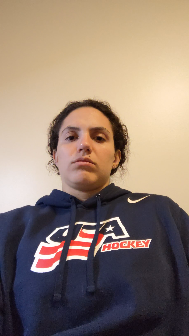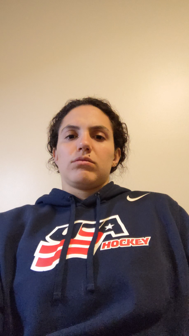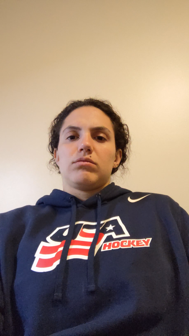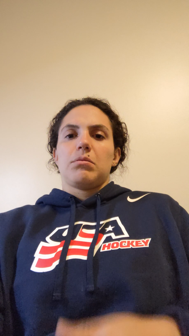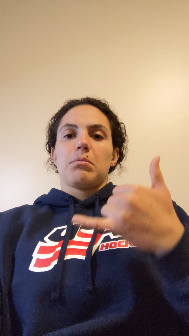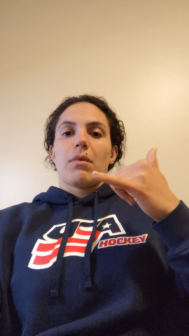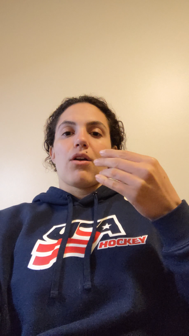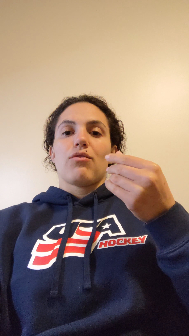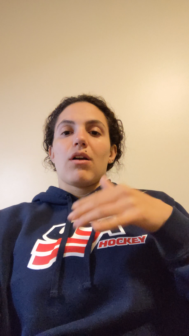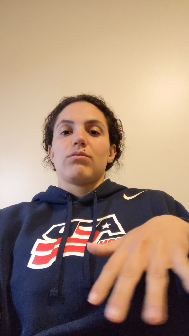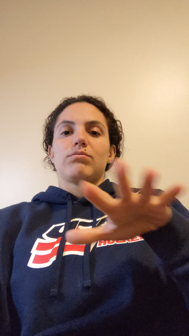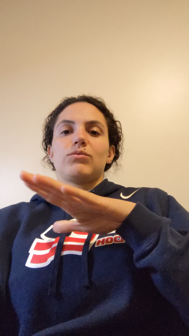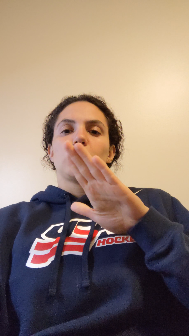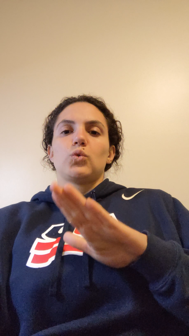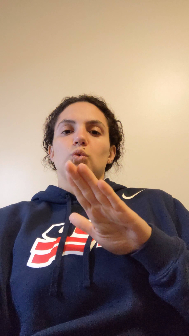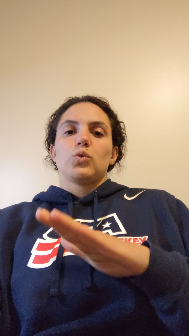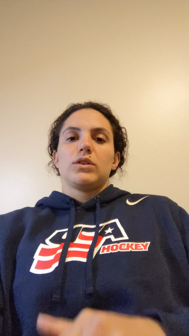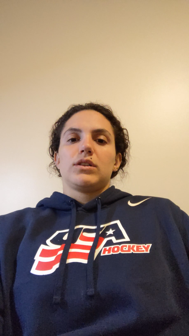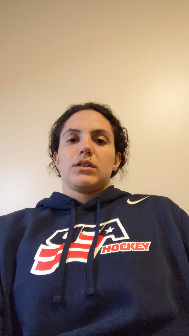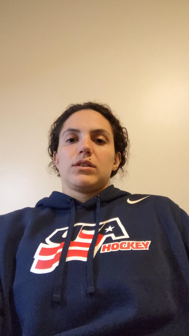playground